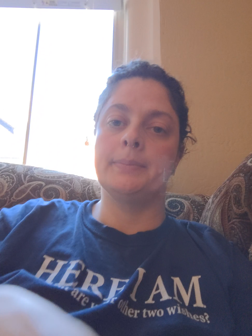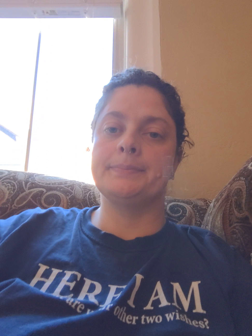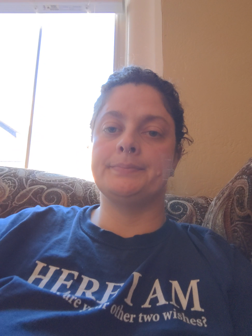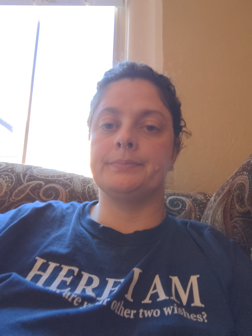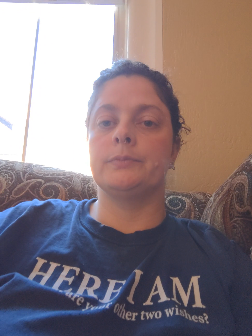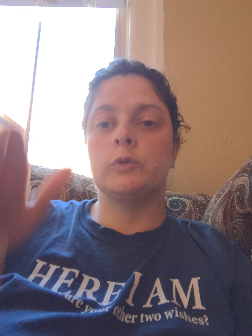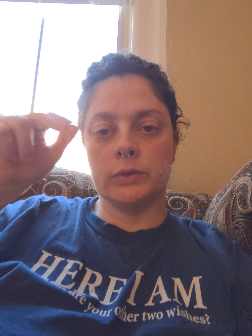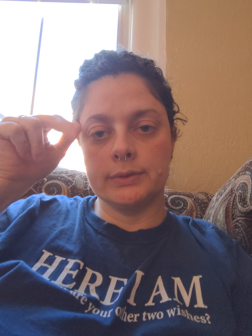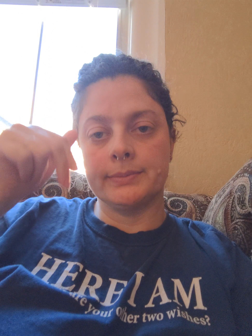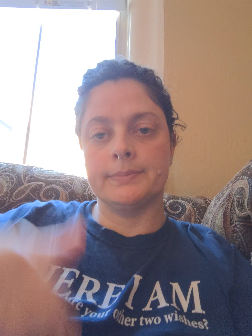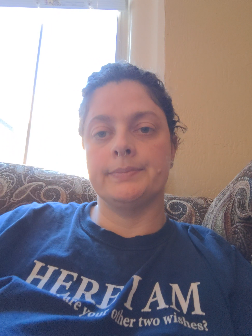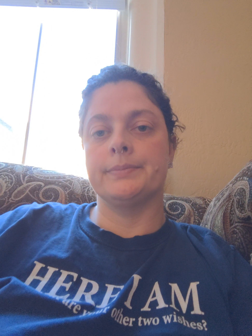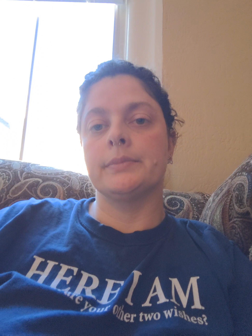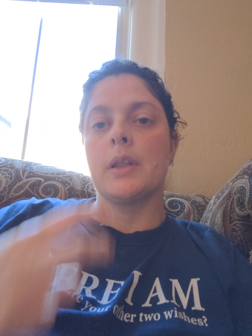horse